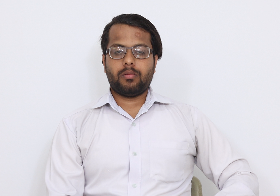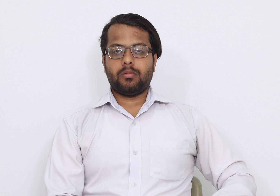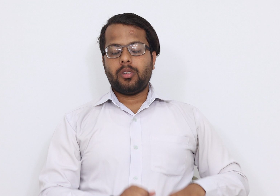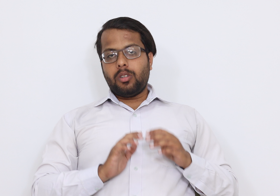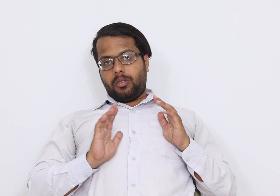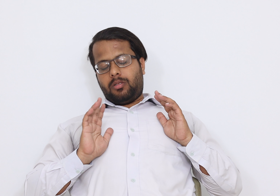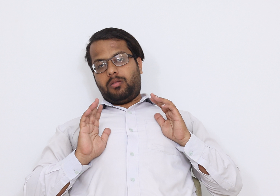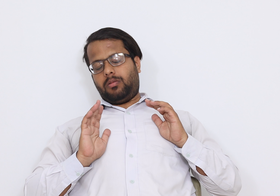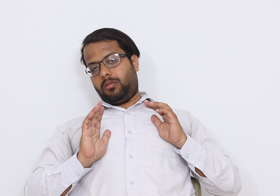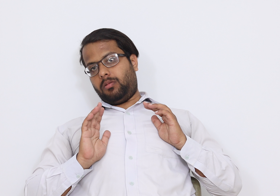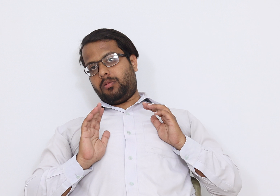scared